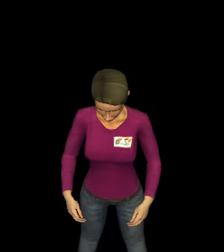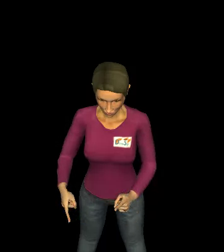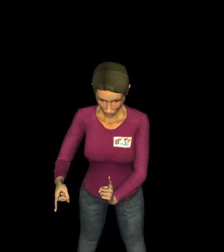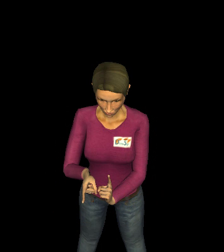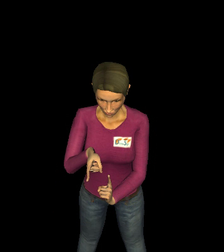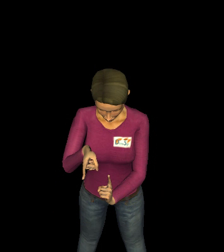مهم